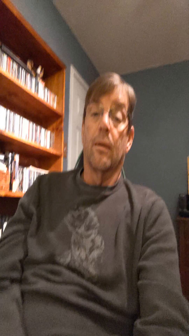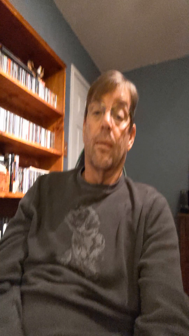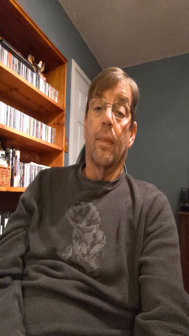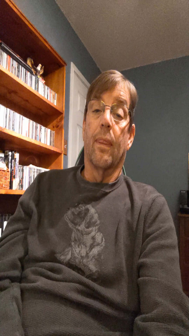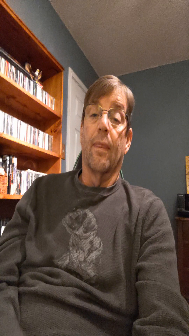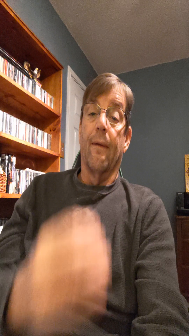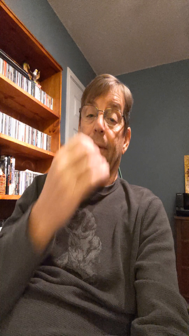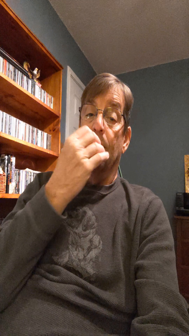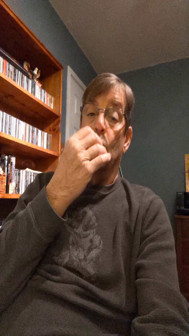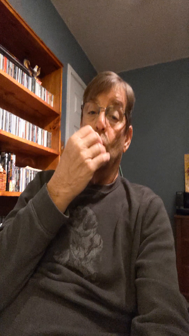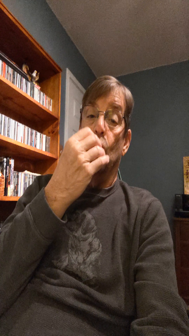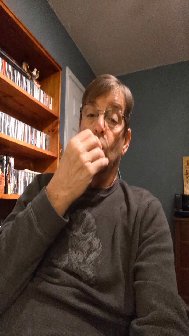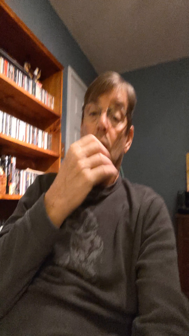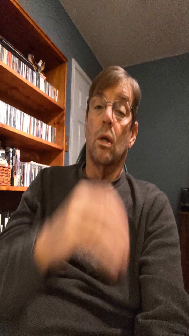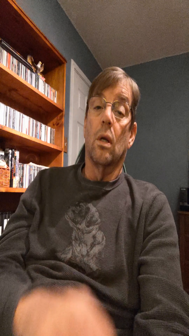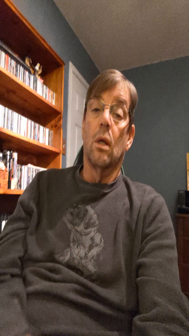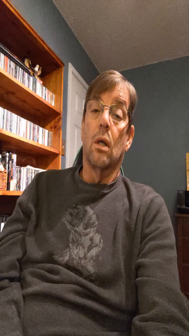food